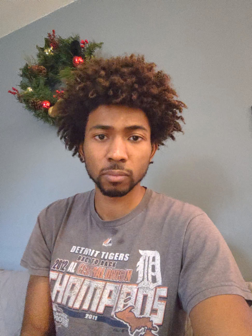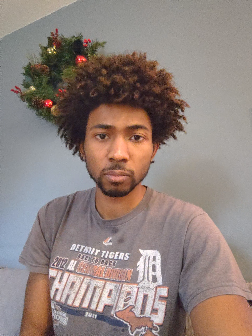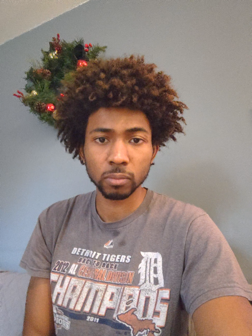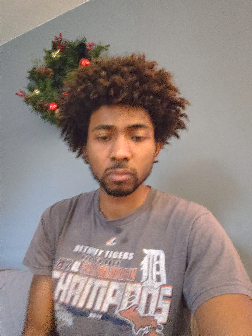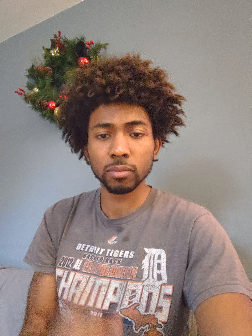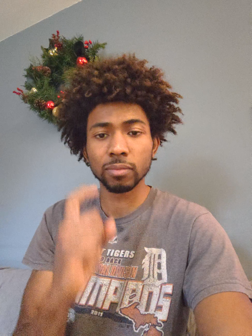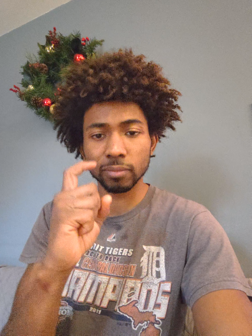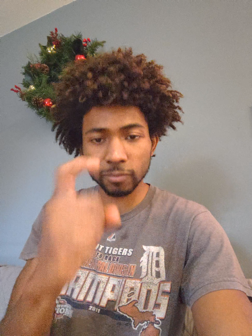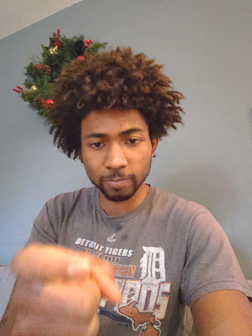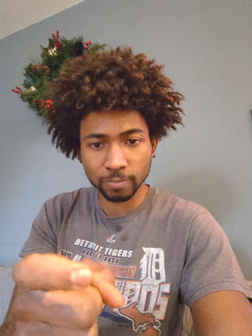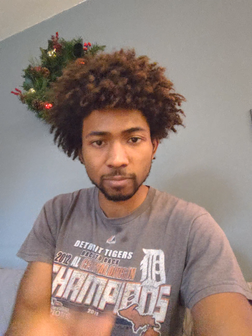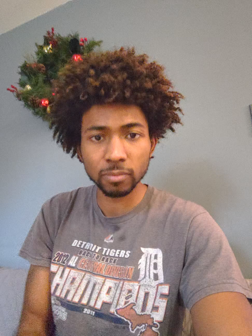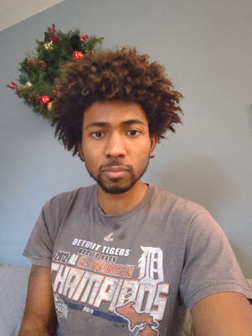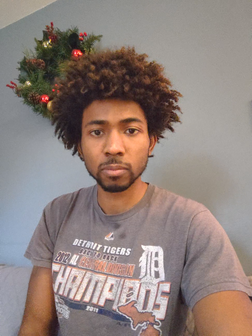gift